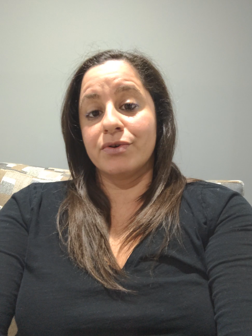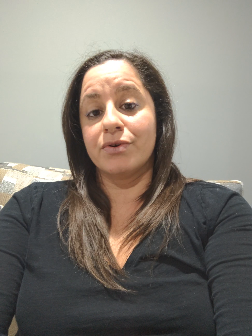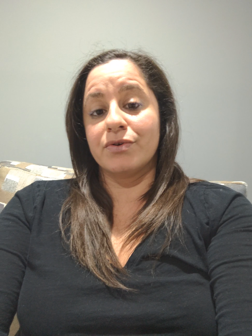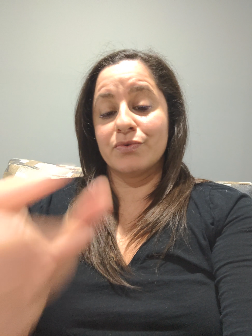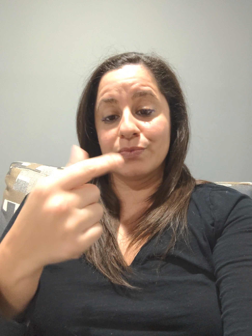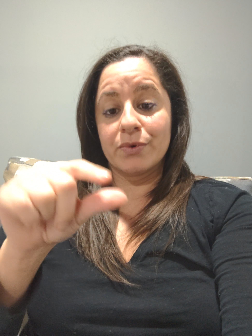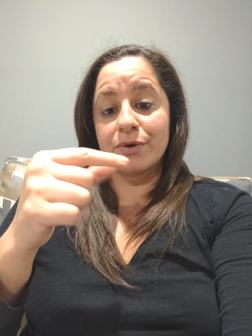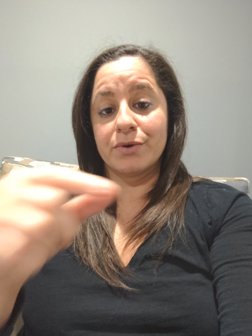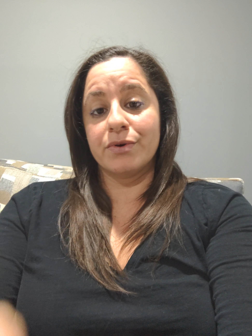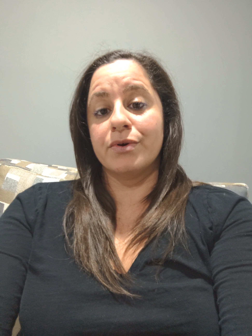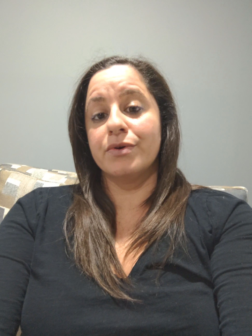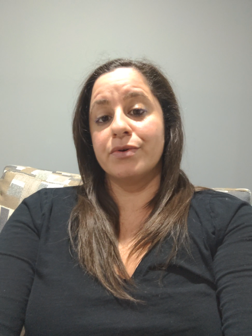green